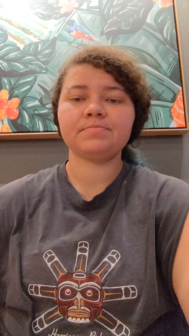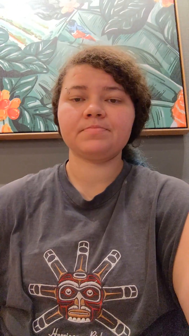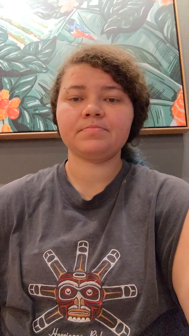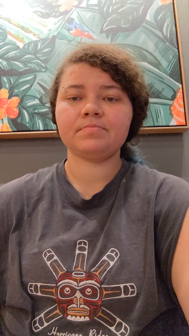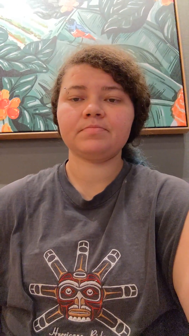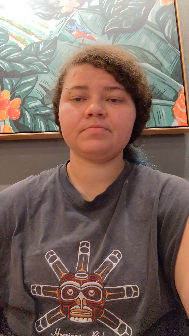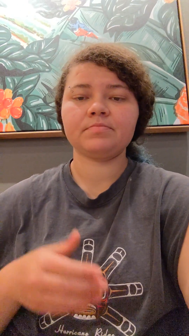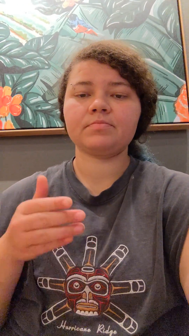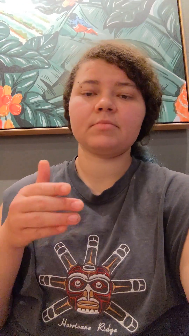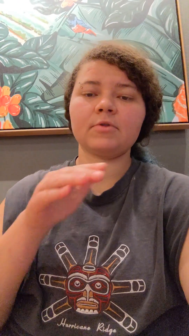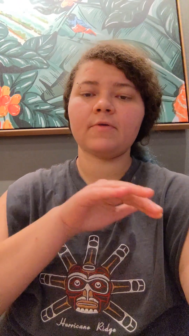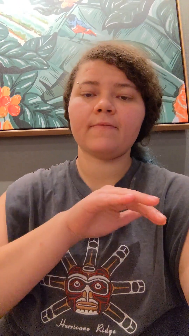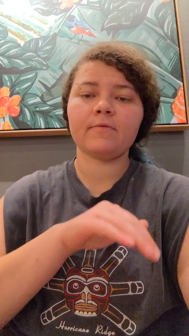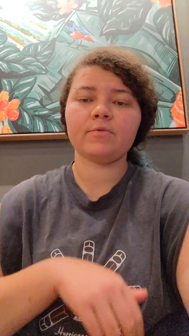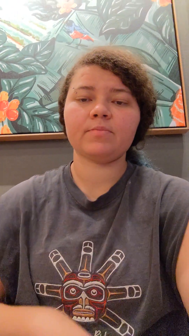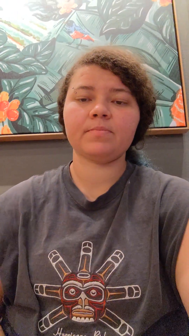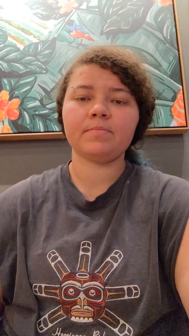cover